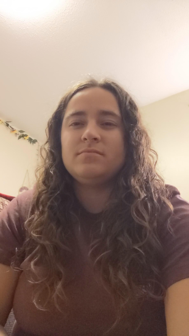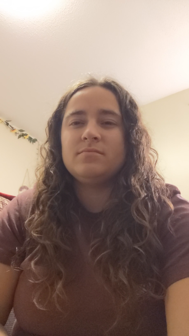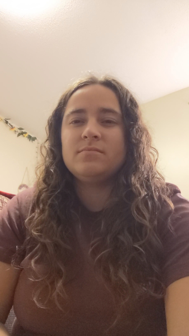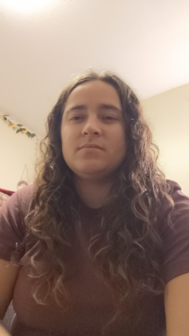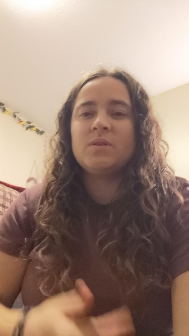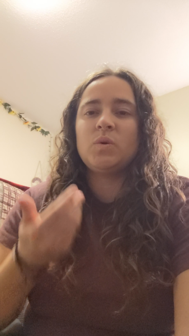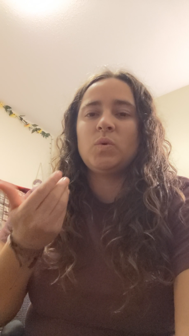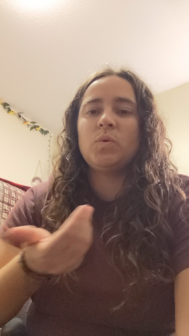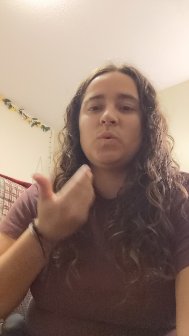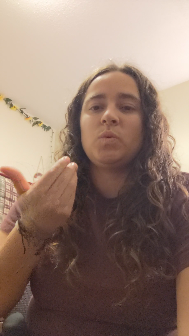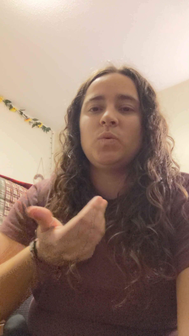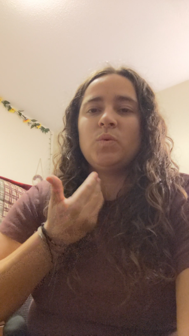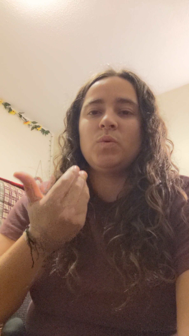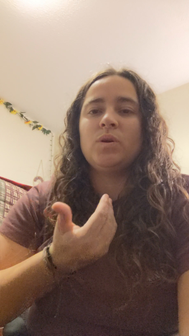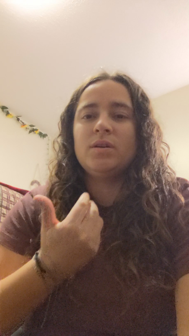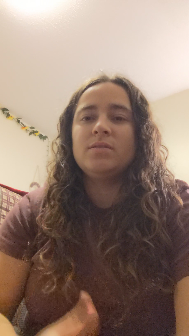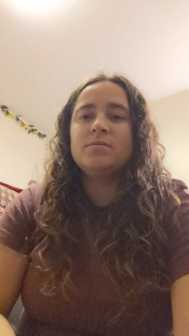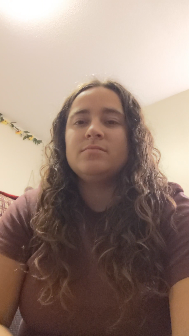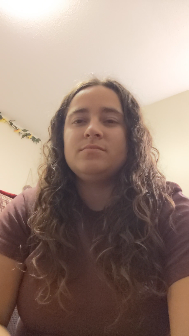new